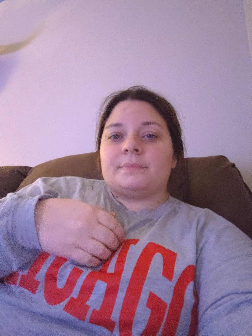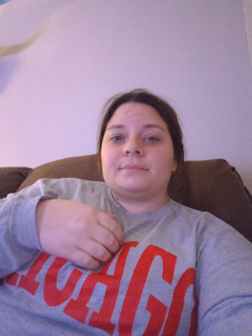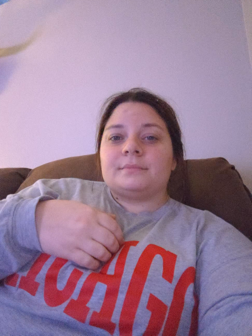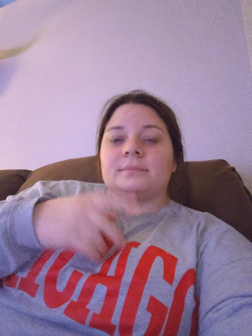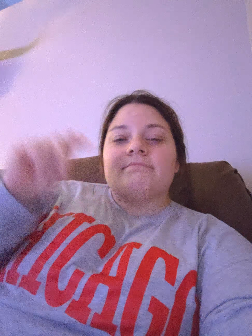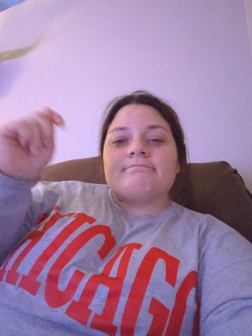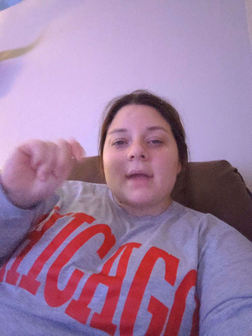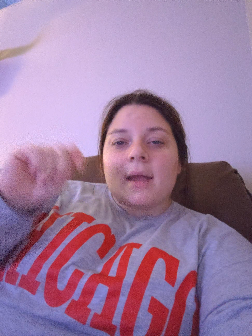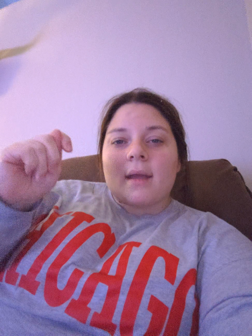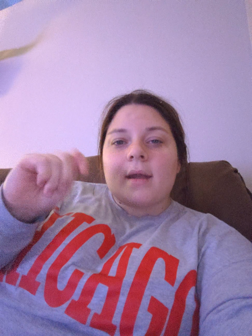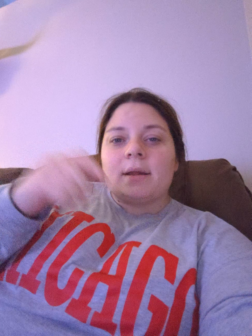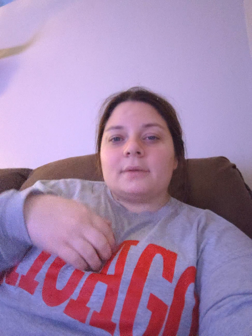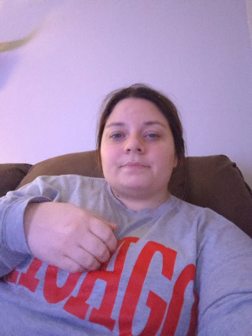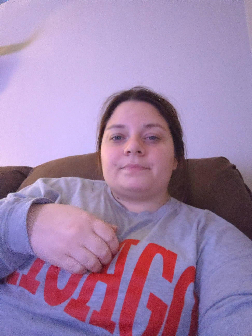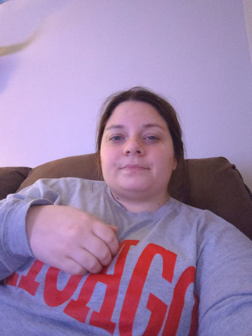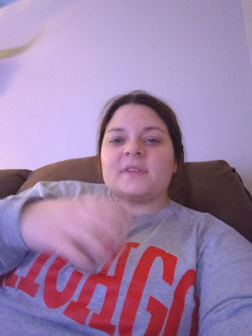potty